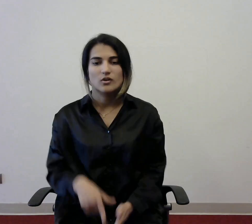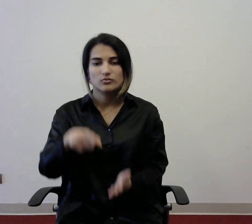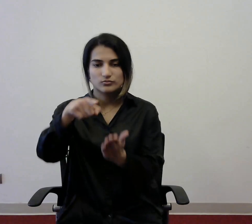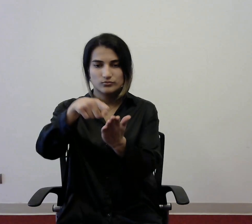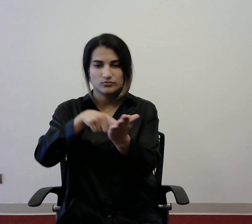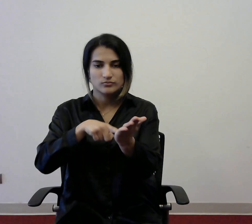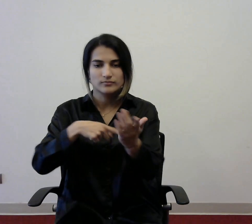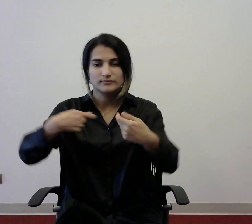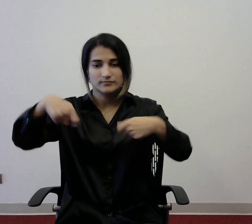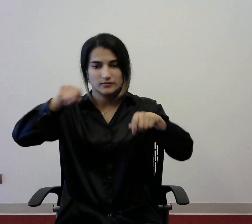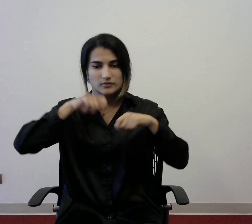etibarnamə